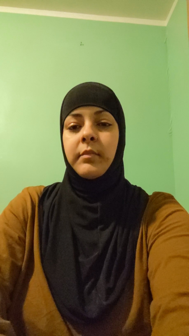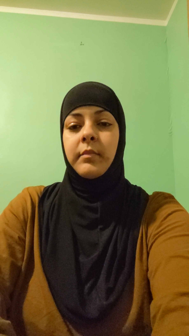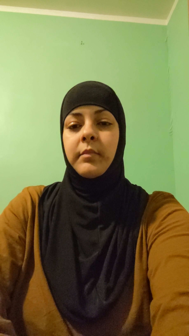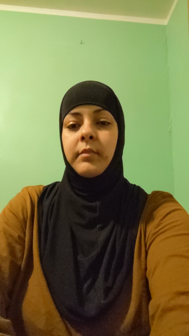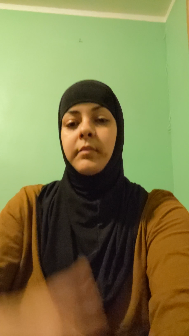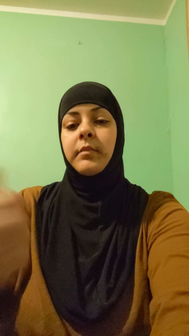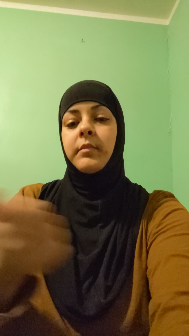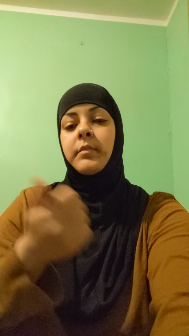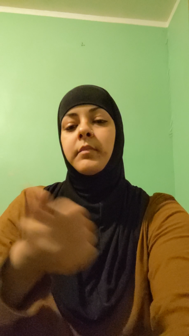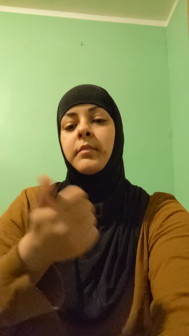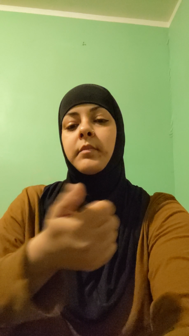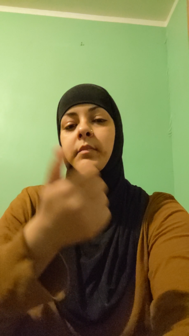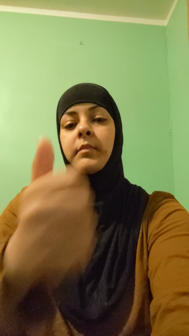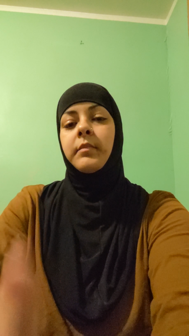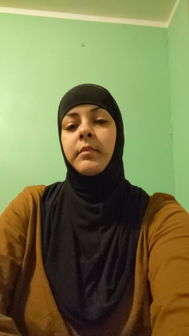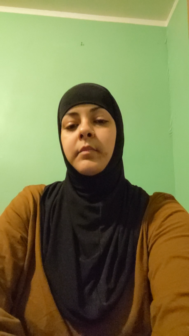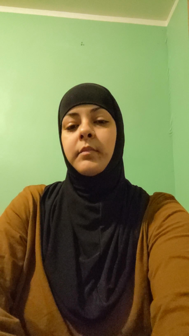chase